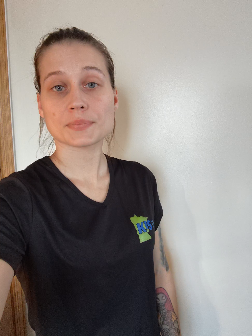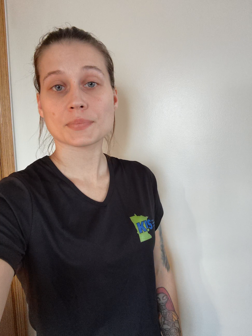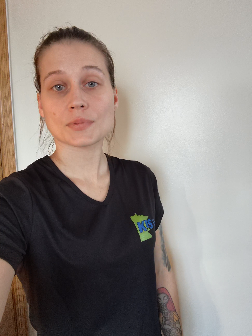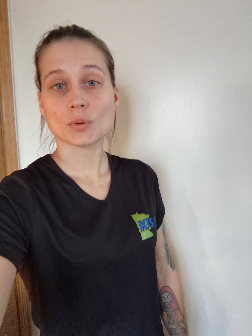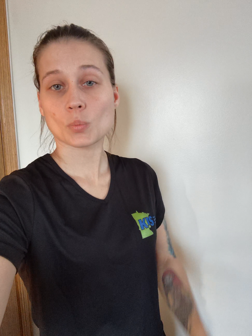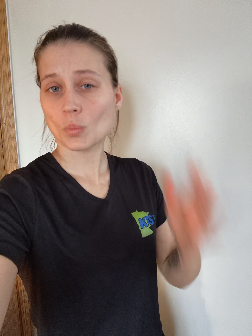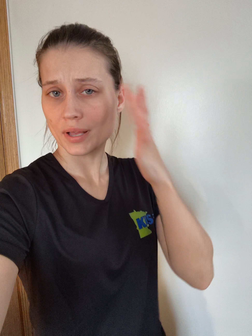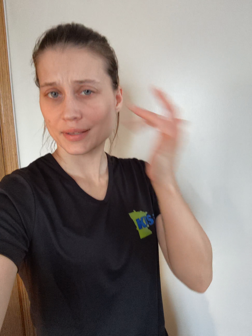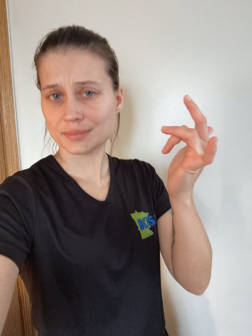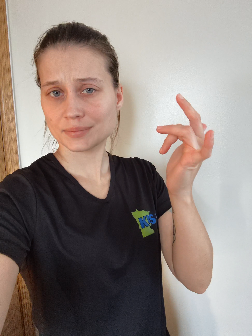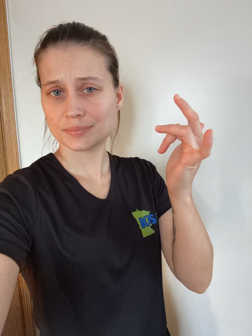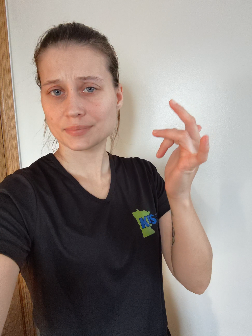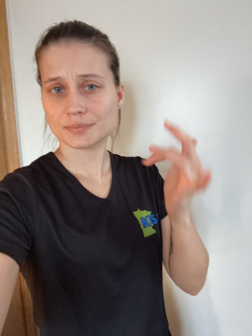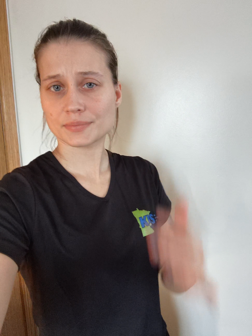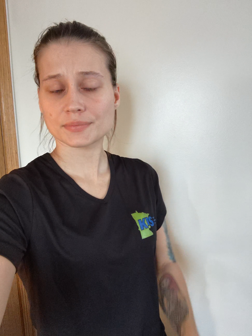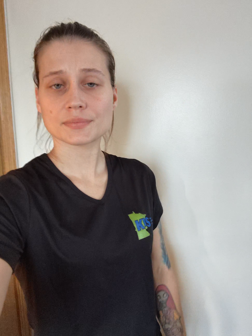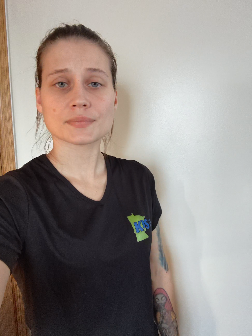why